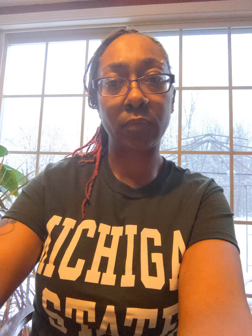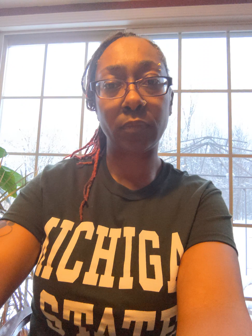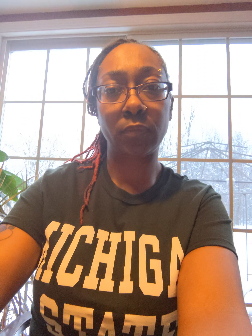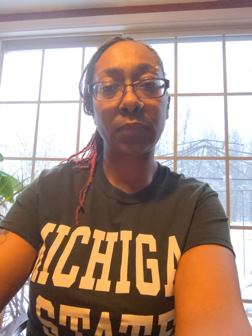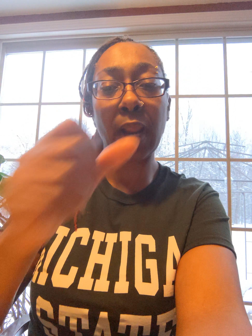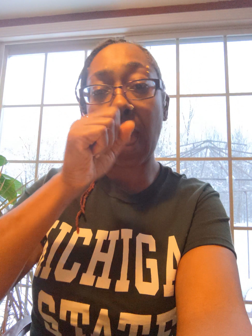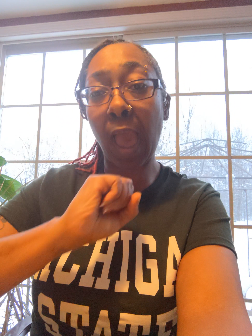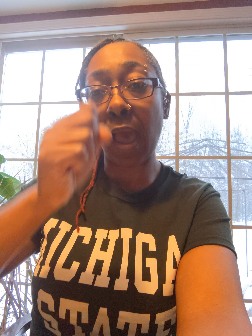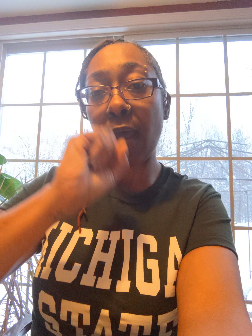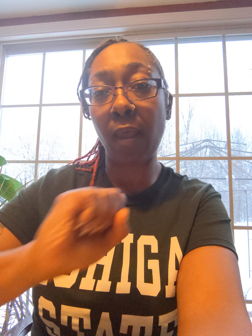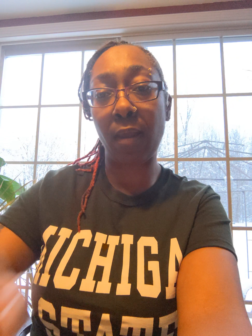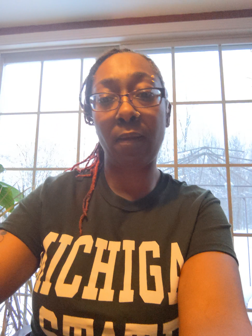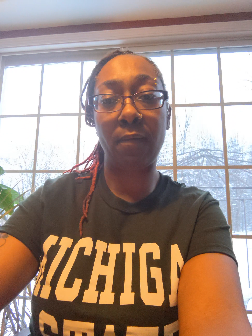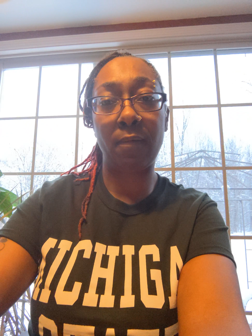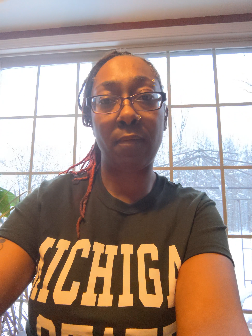ice cream